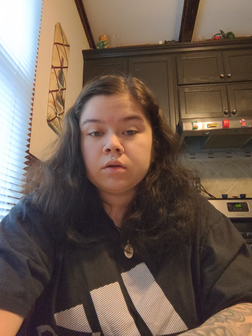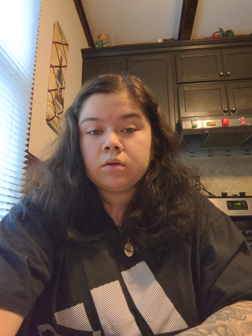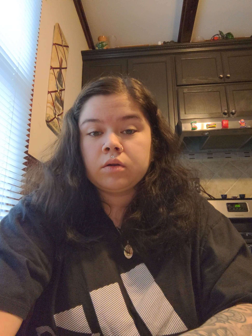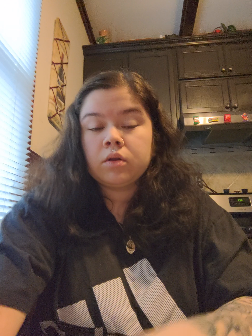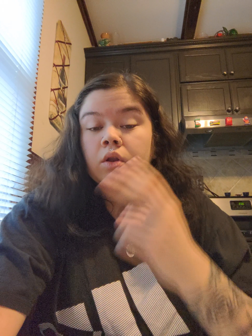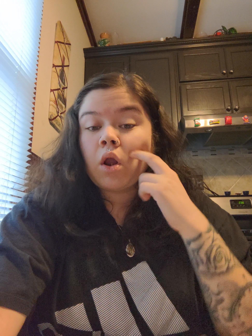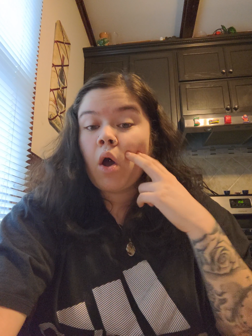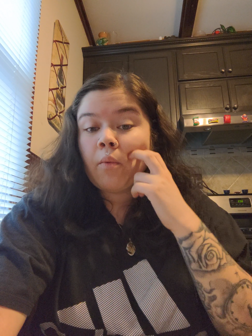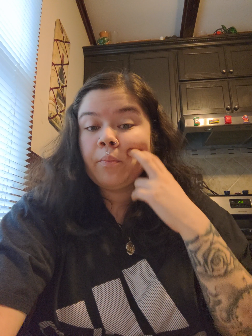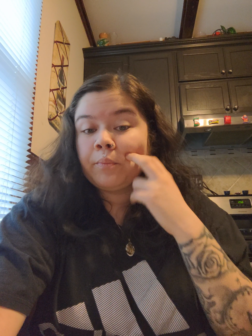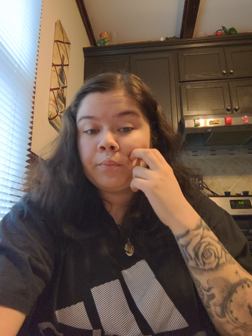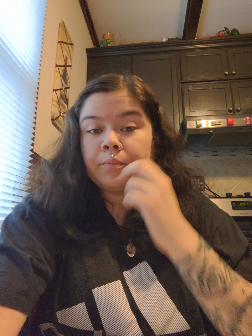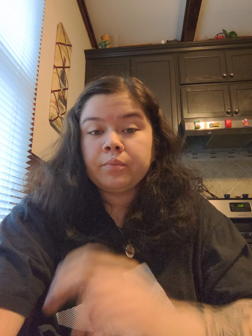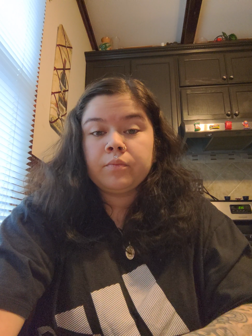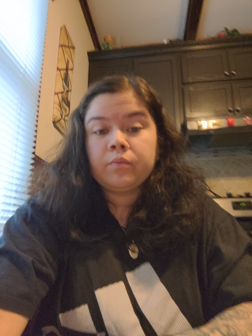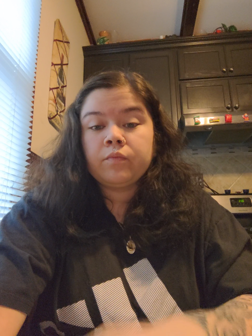gum